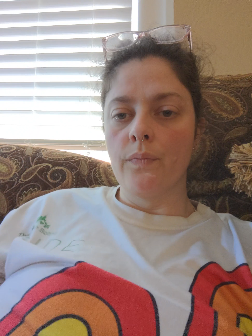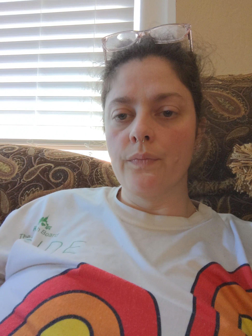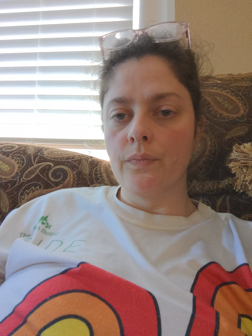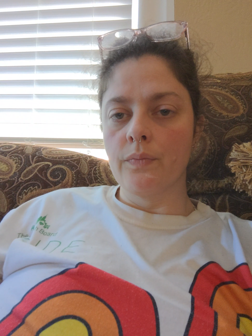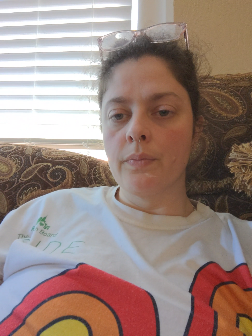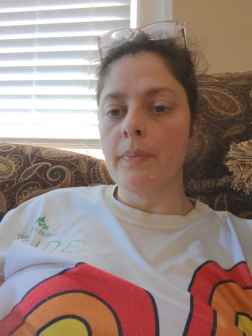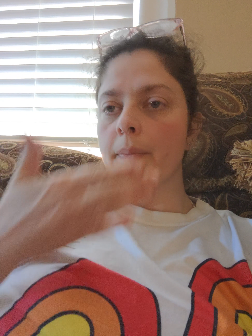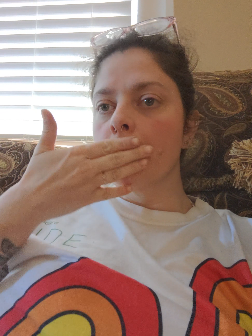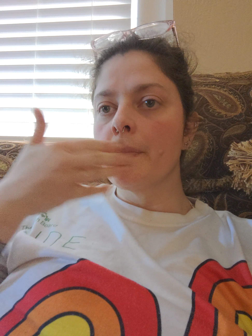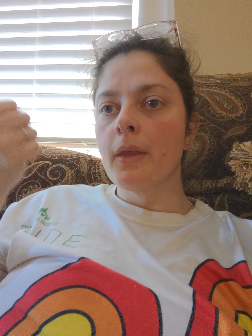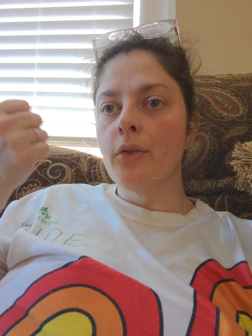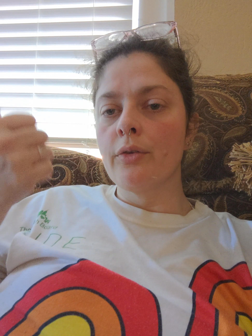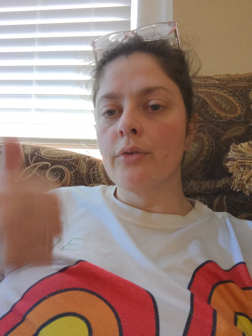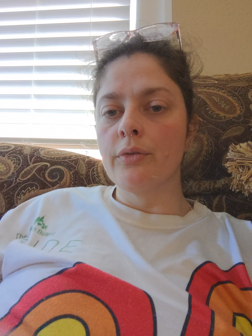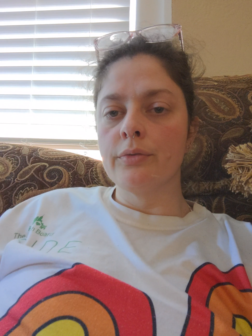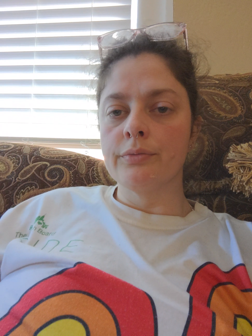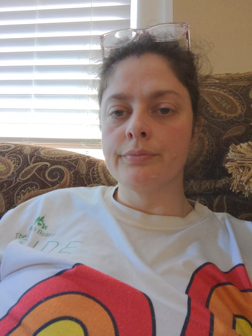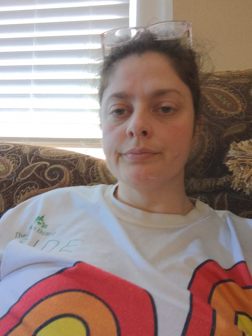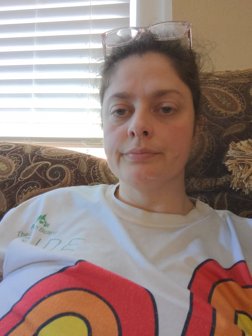better